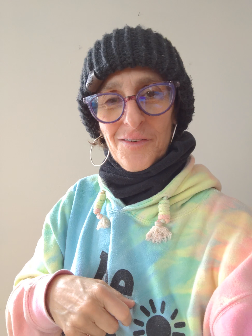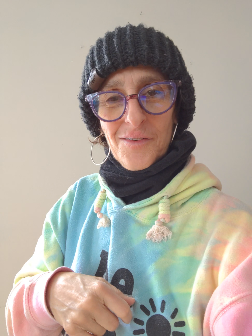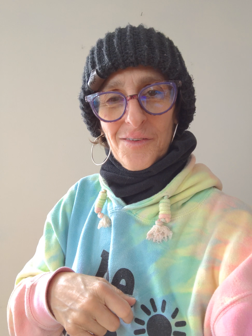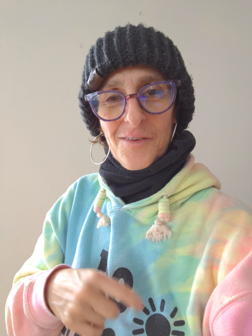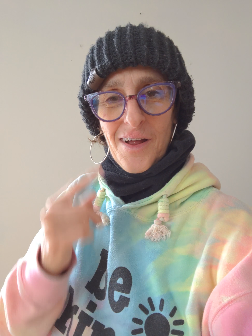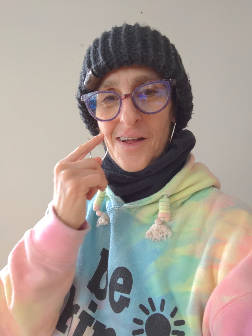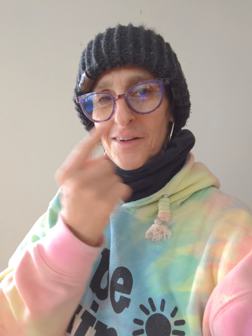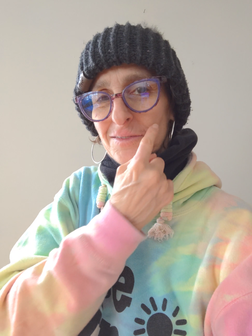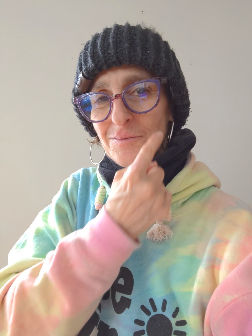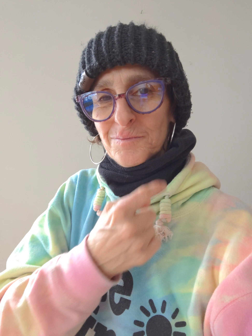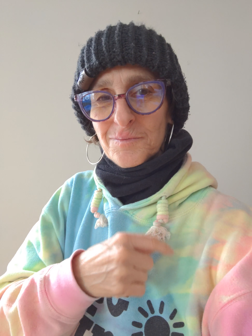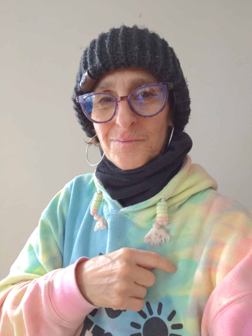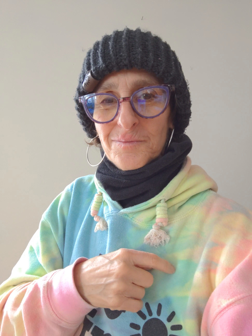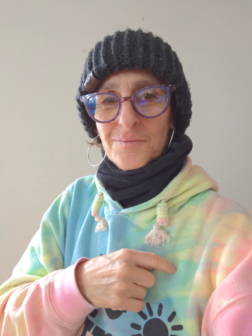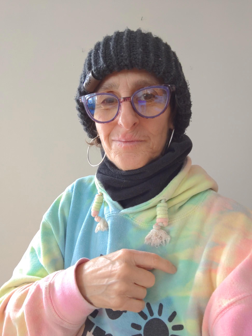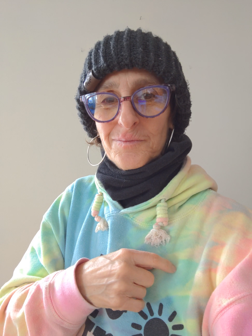eye